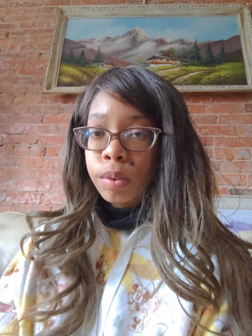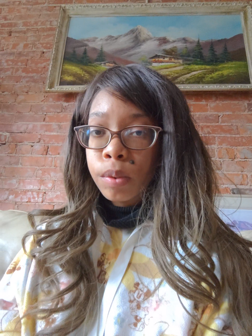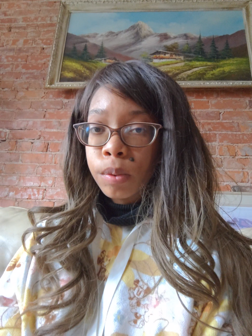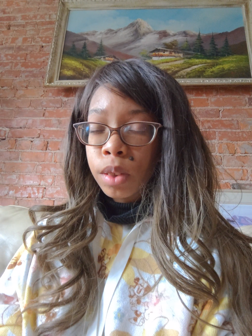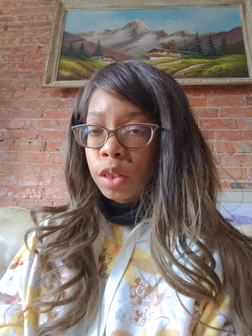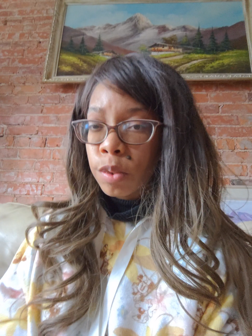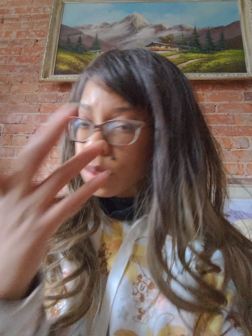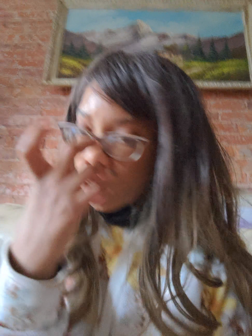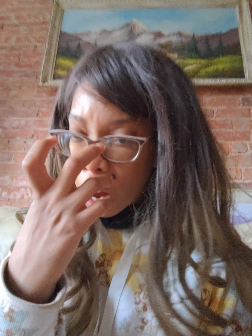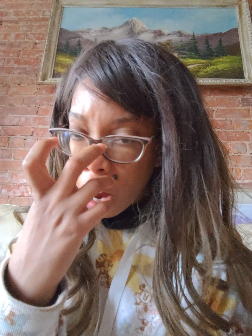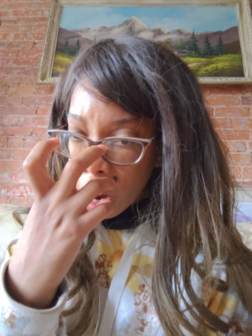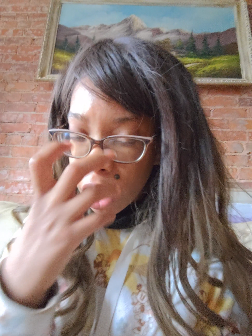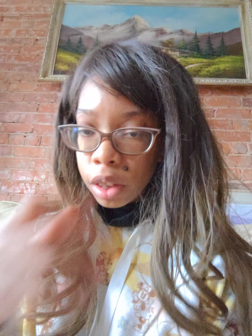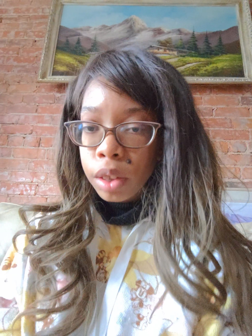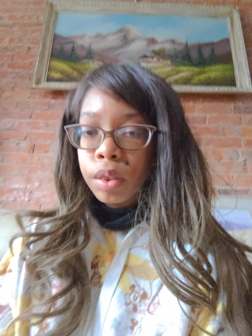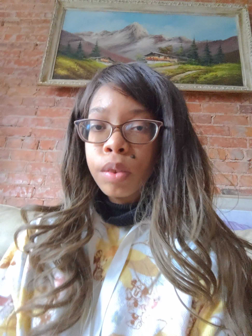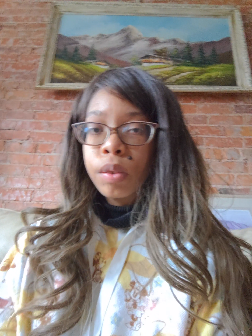mad